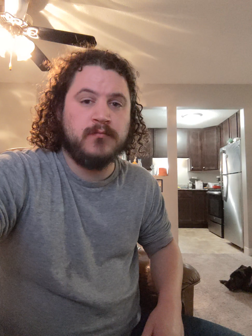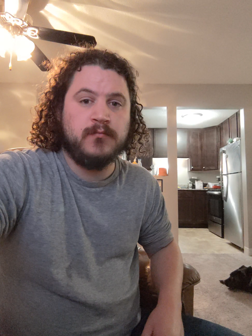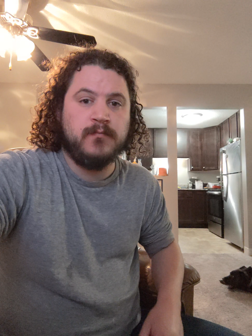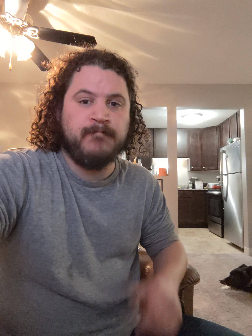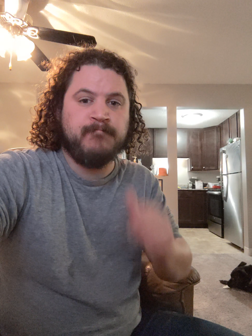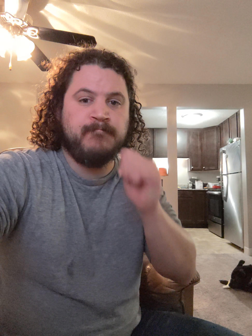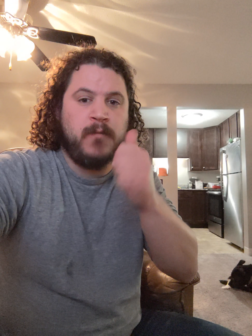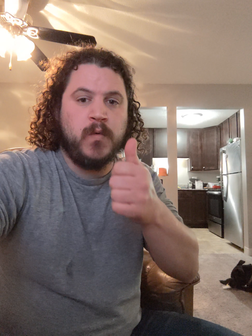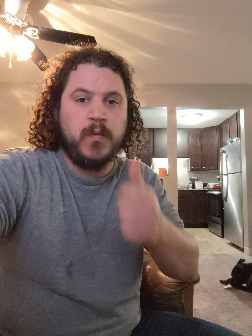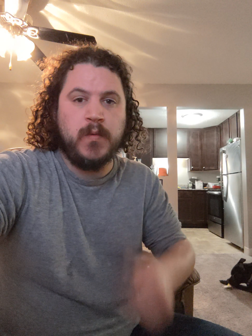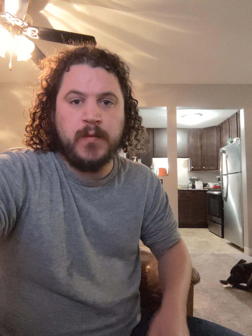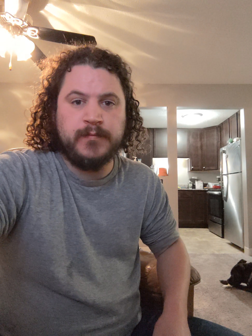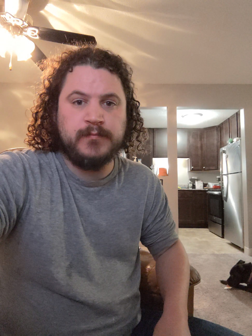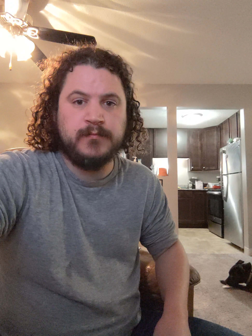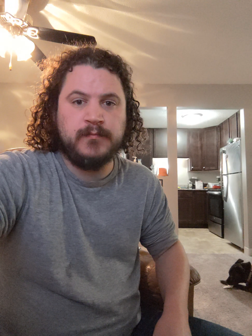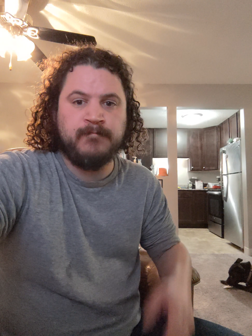tomorrow